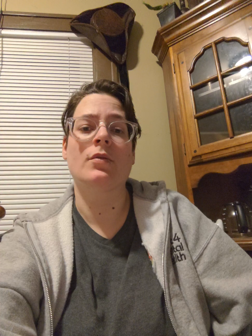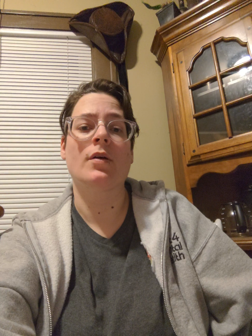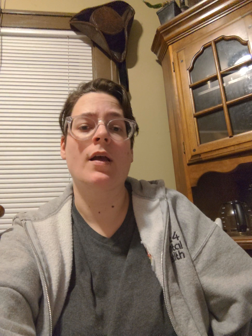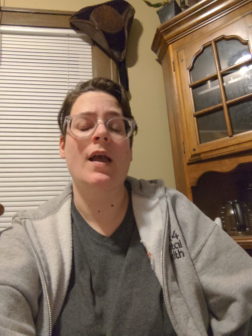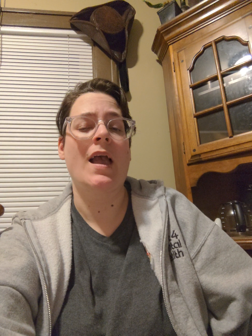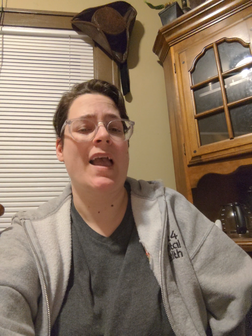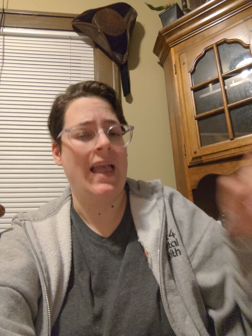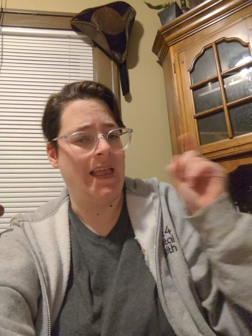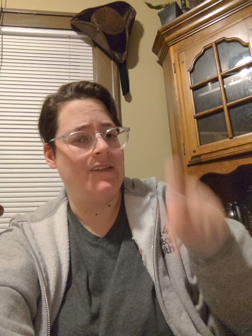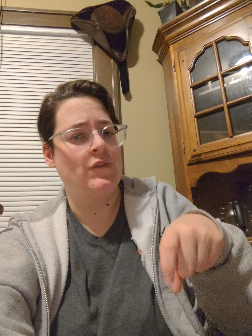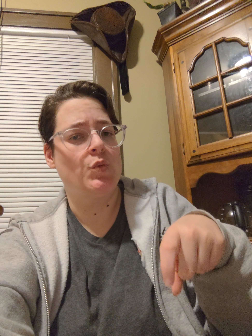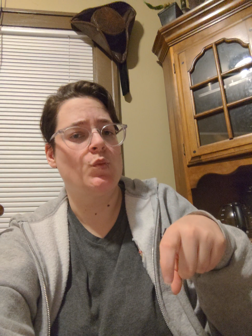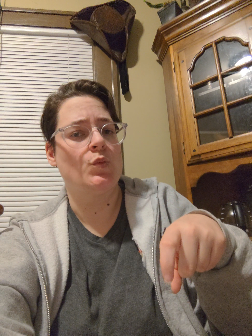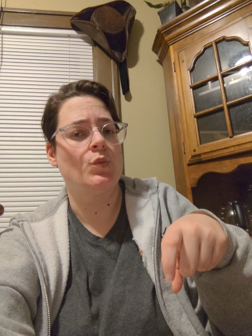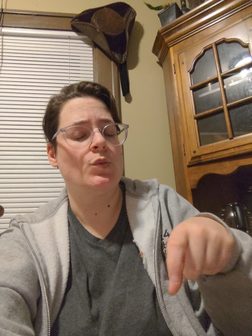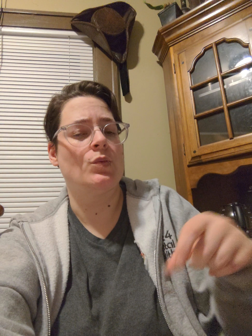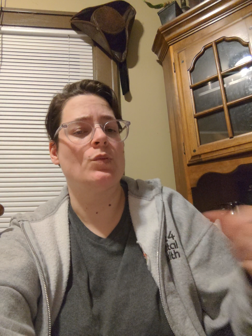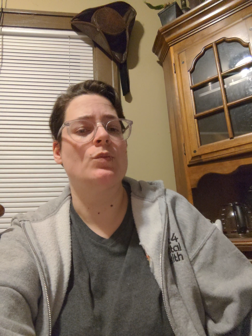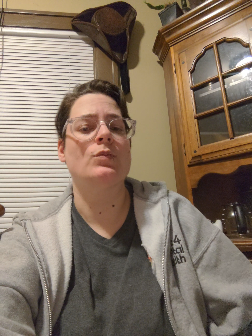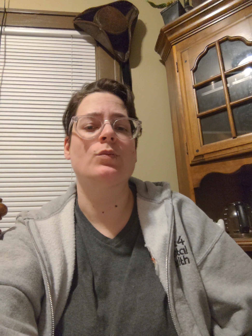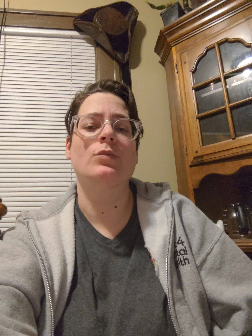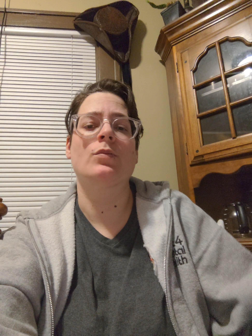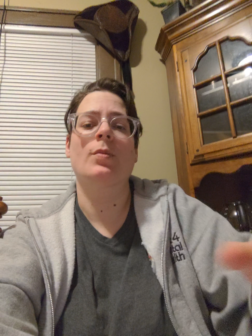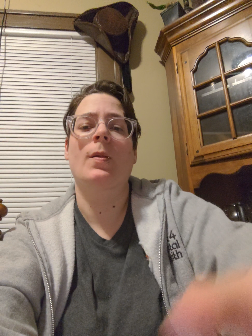have to